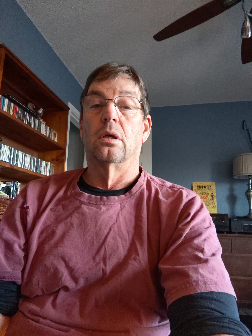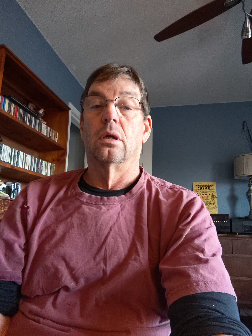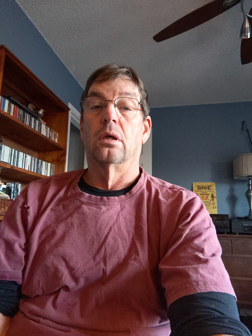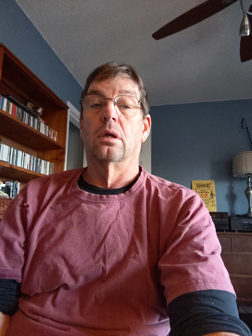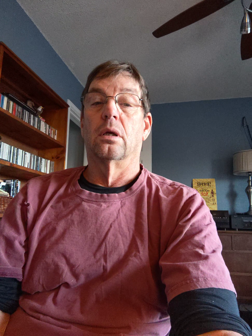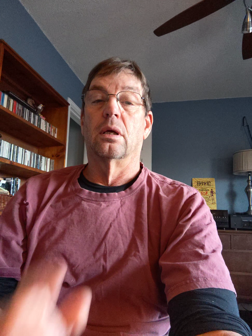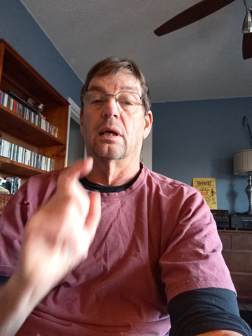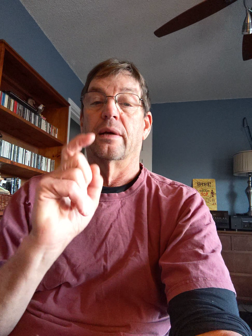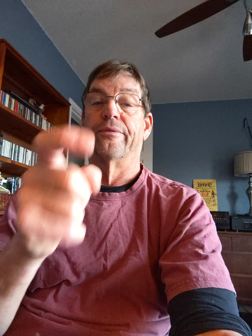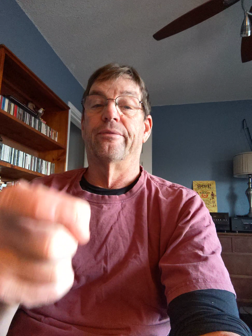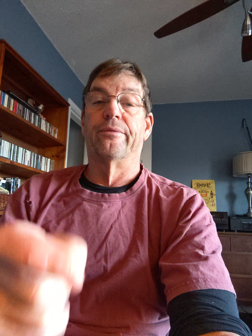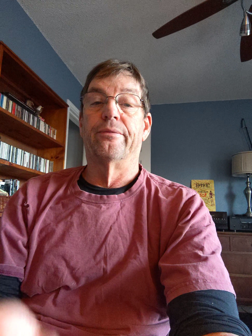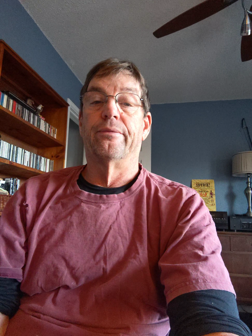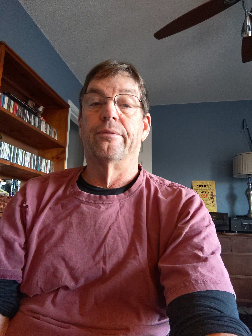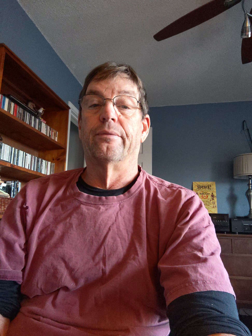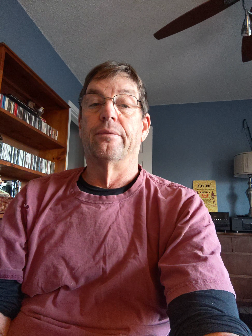gift